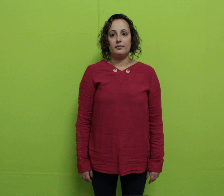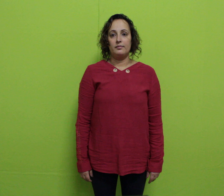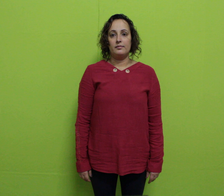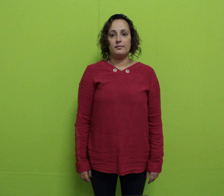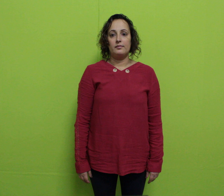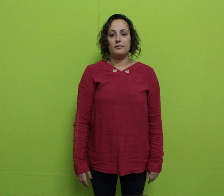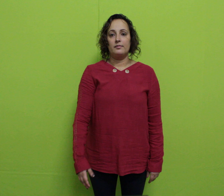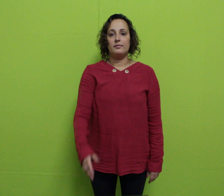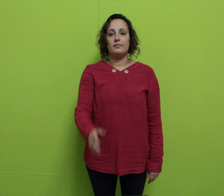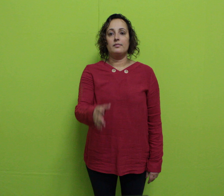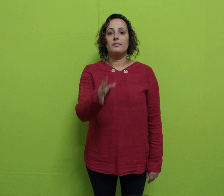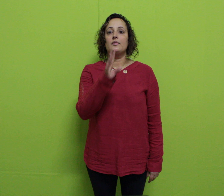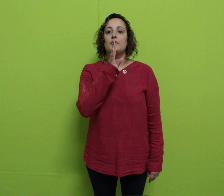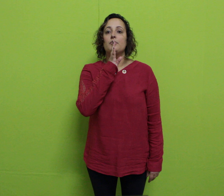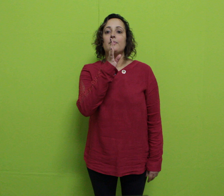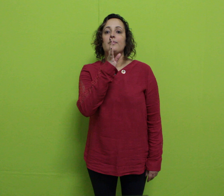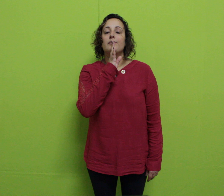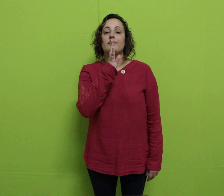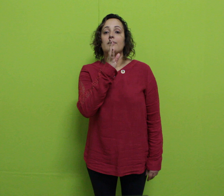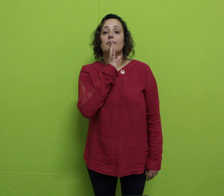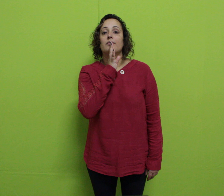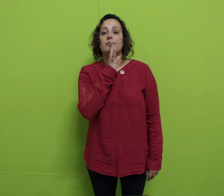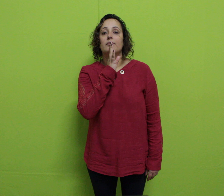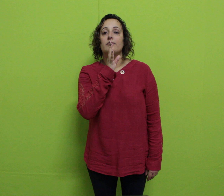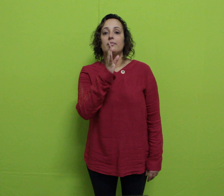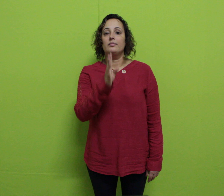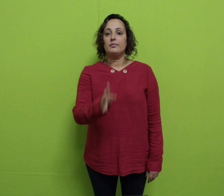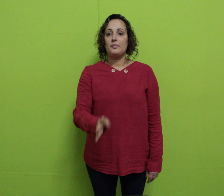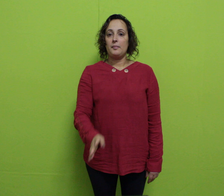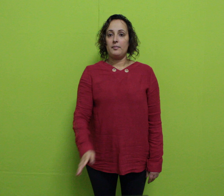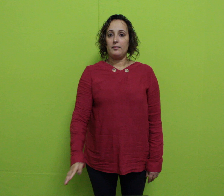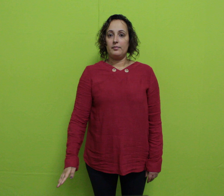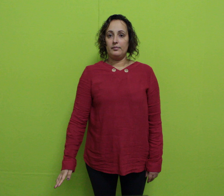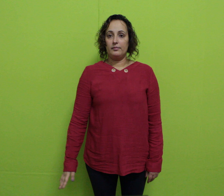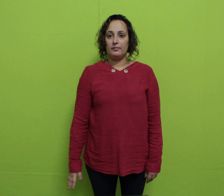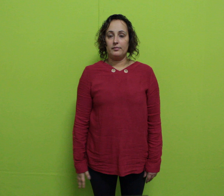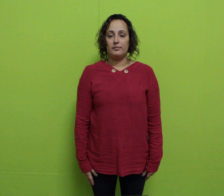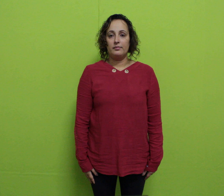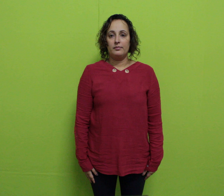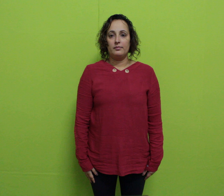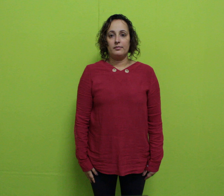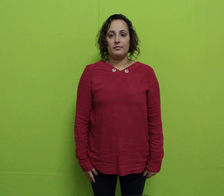conhecer